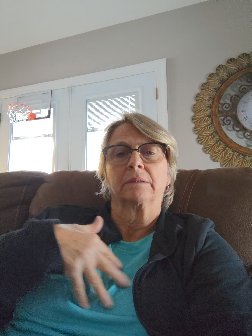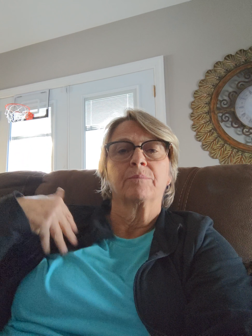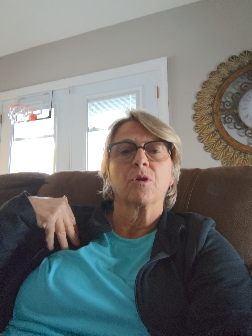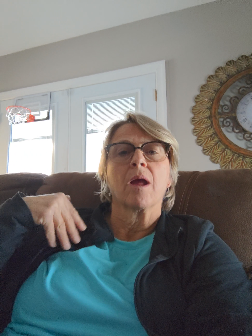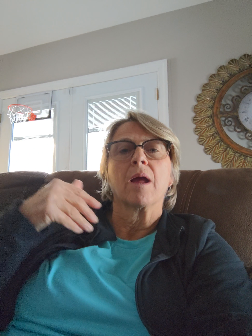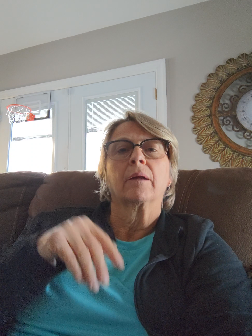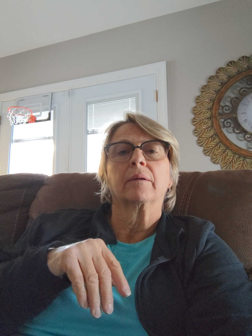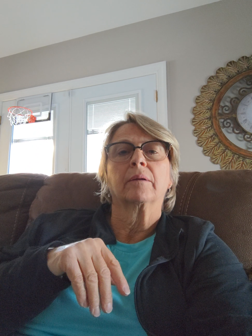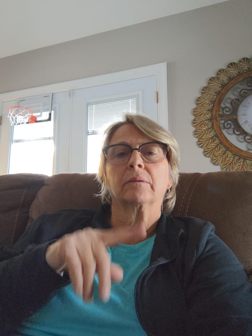zebra